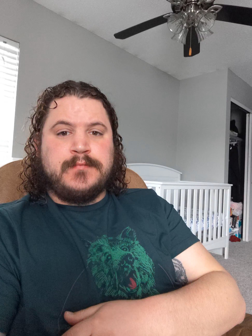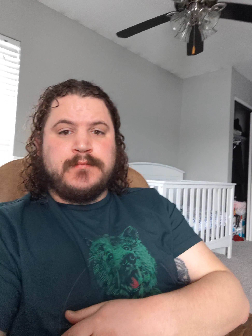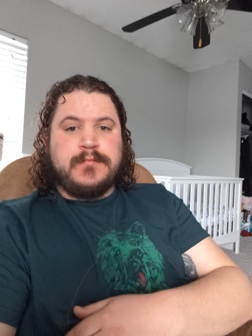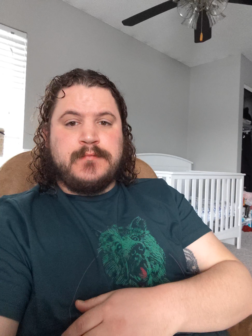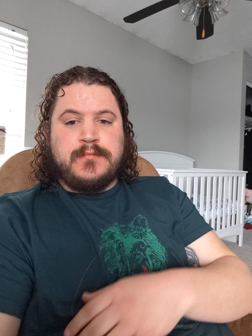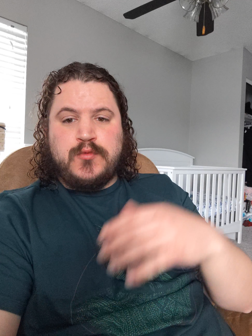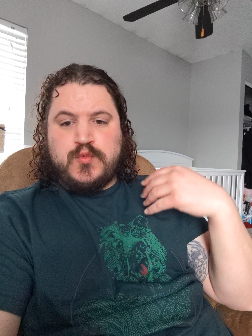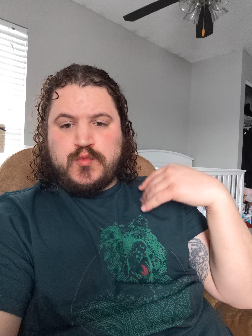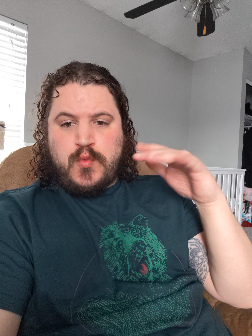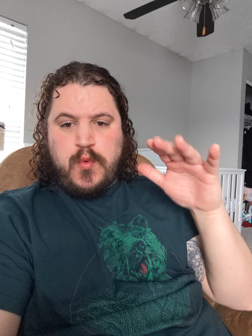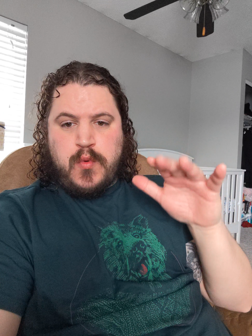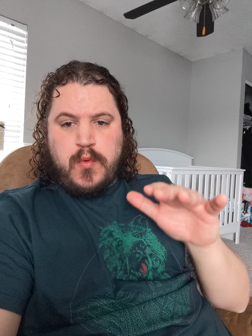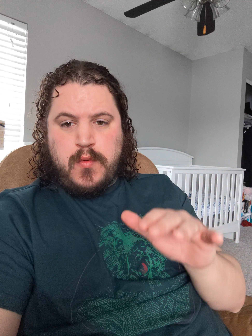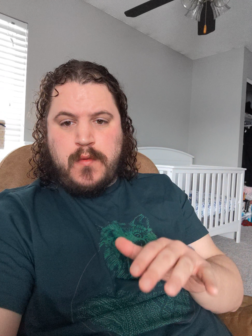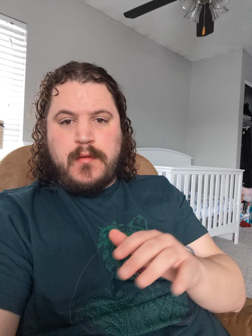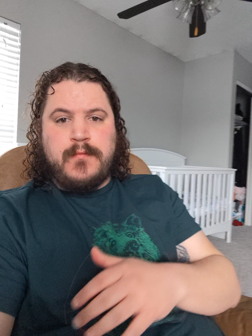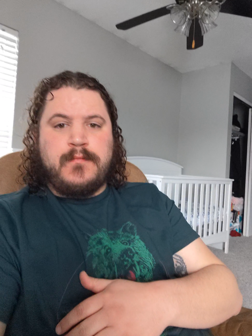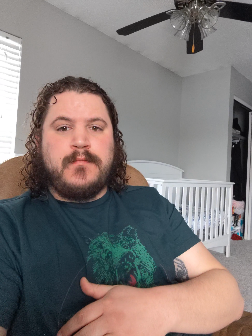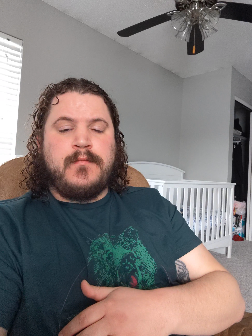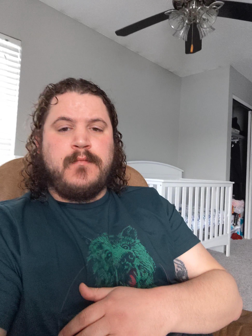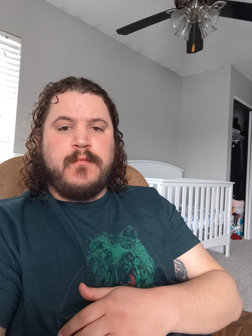snow